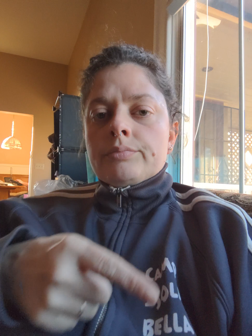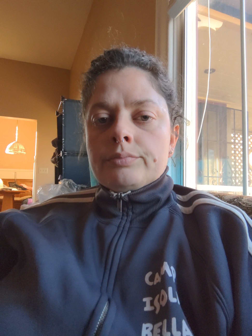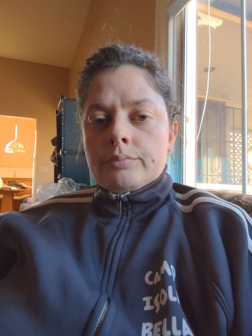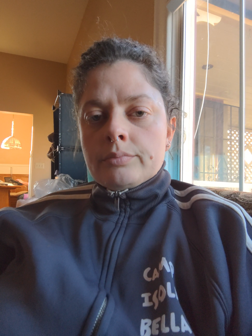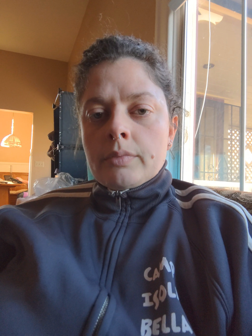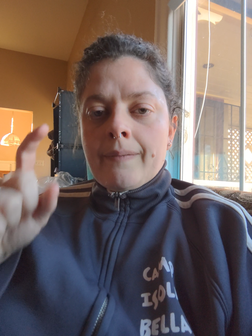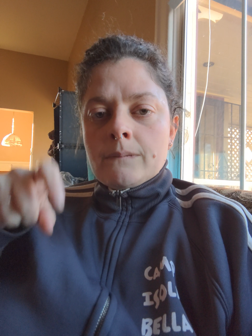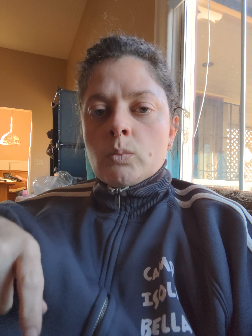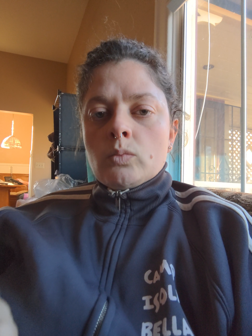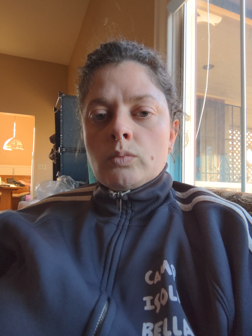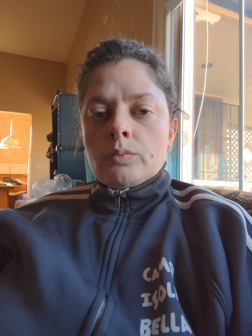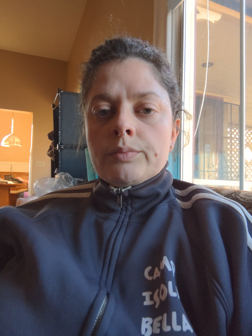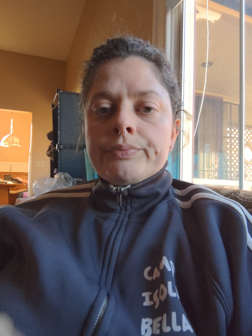have to